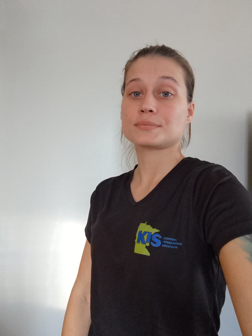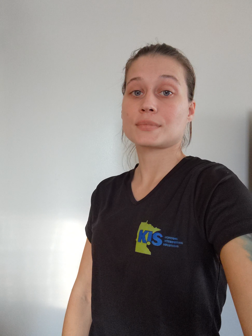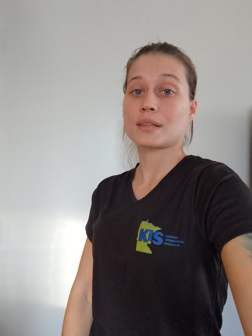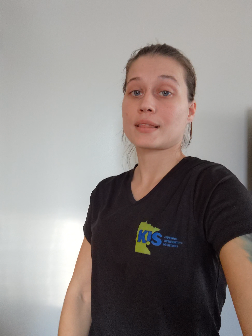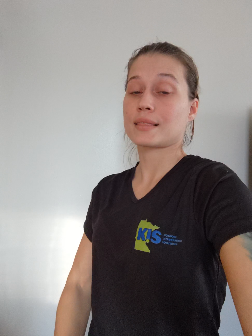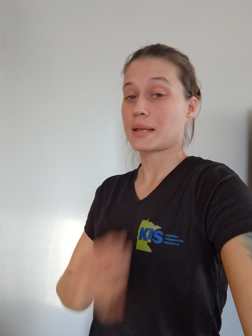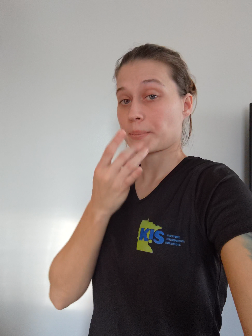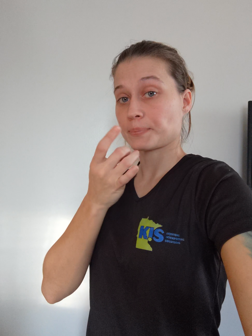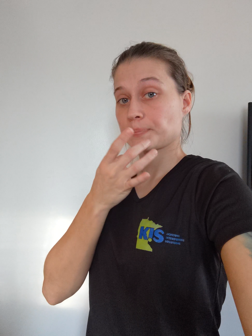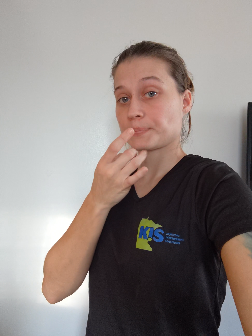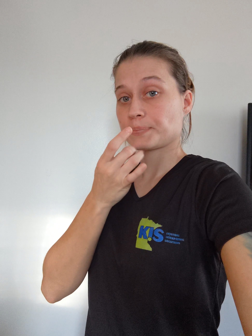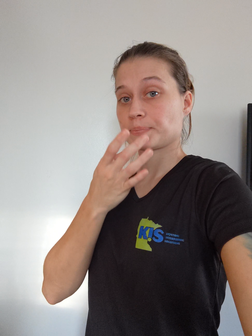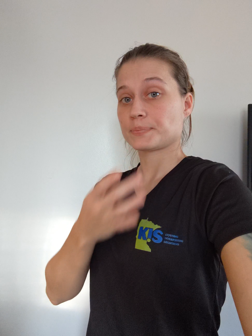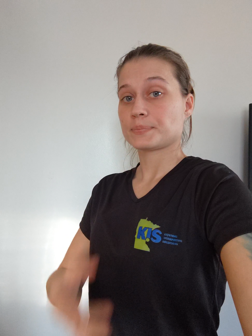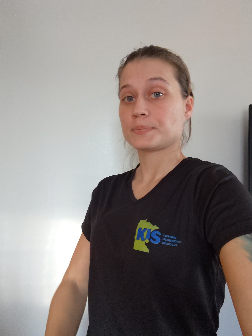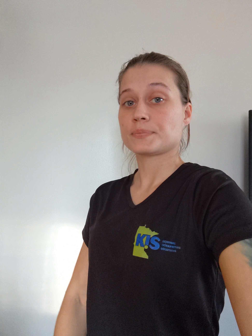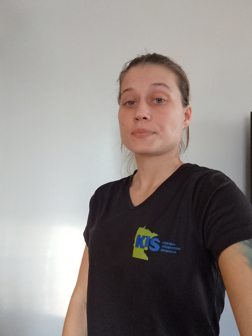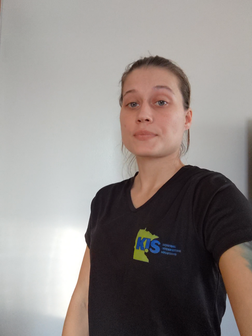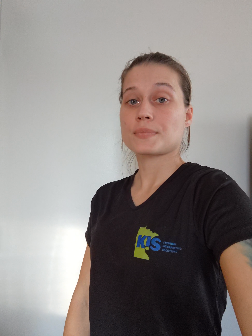lamp